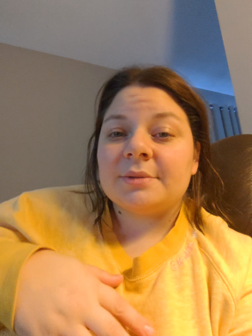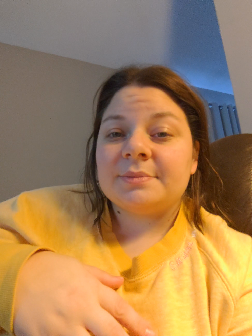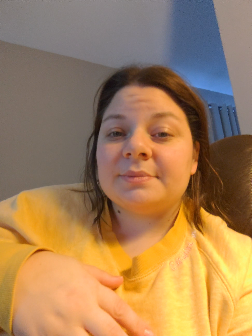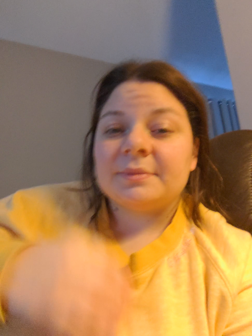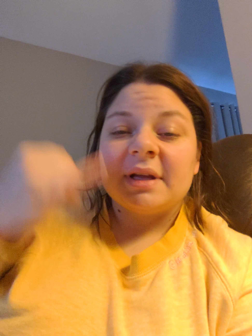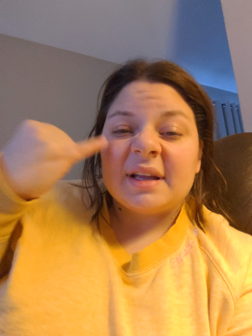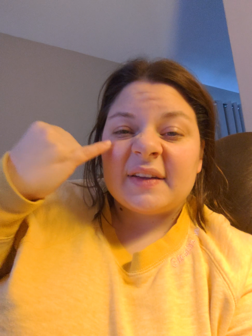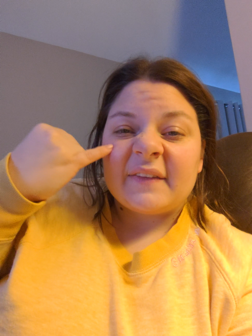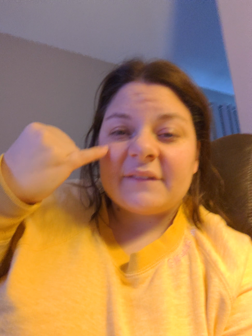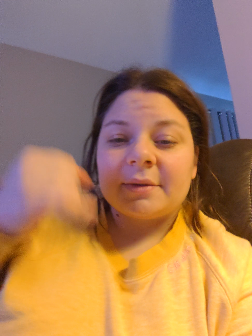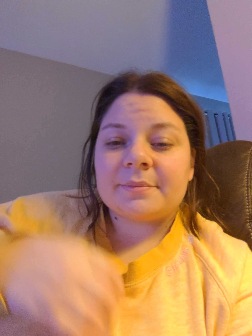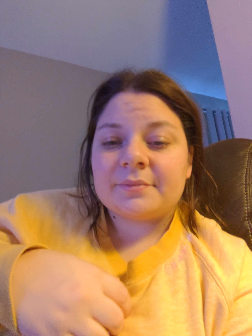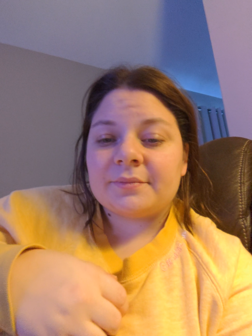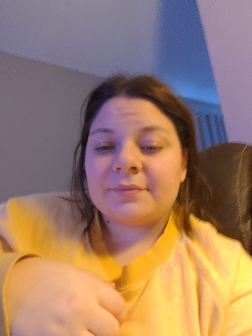if